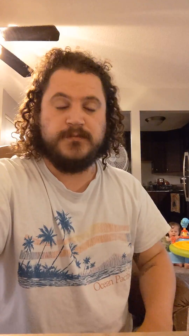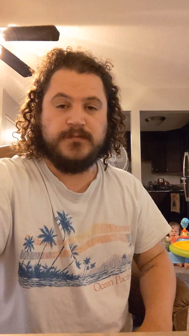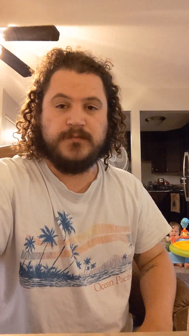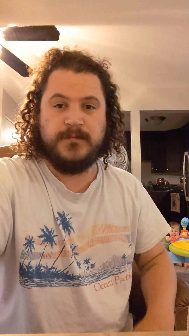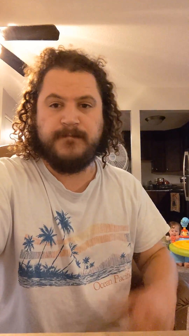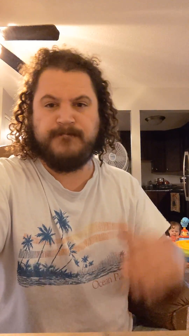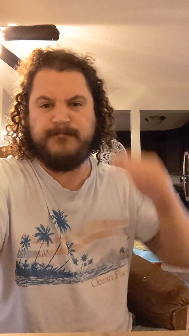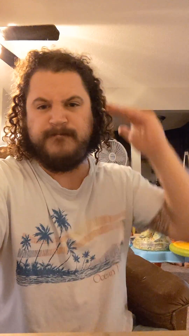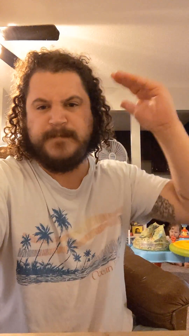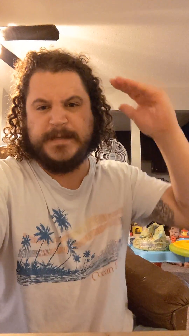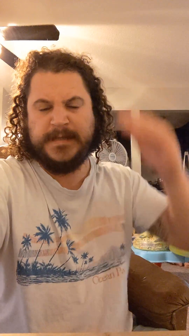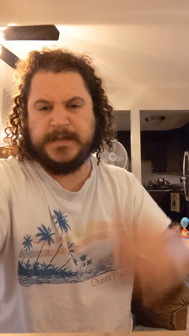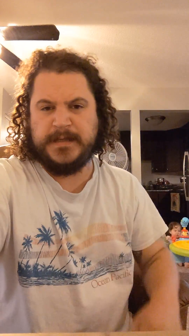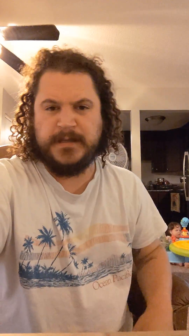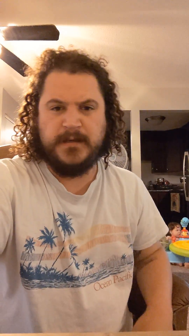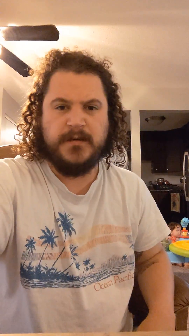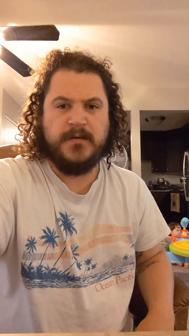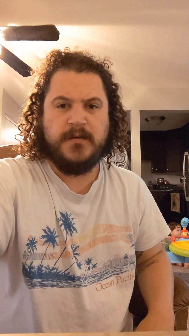big